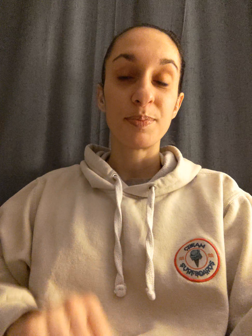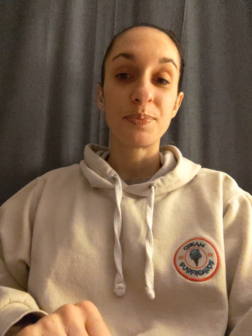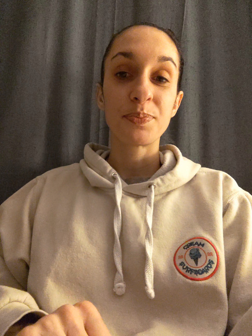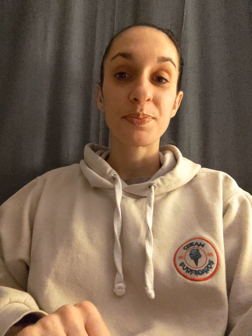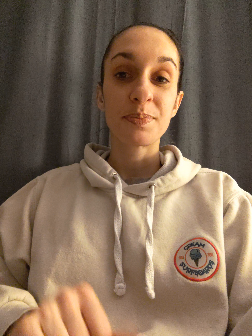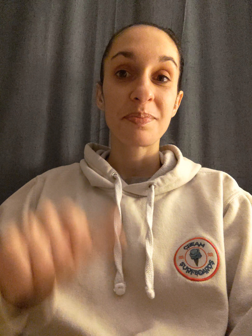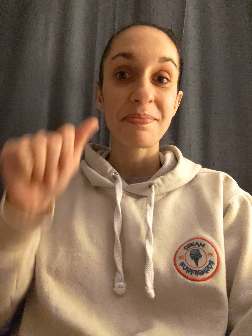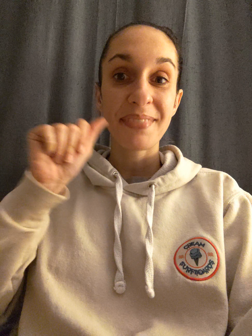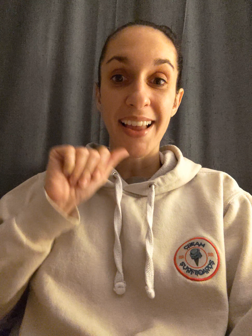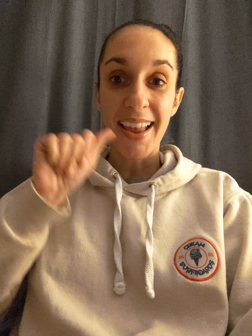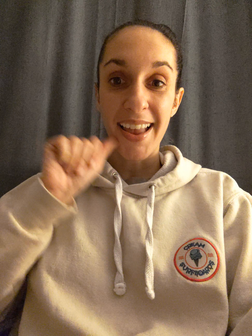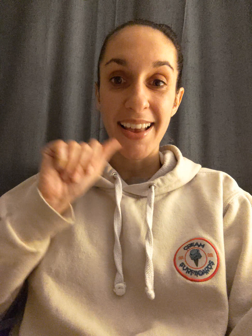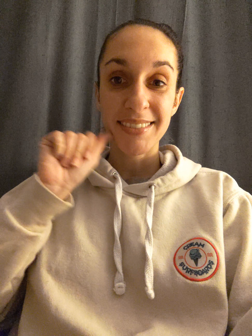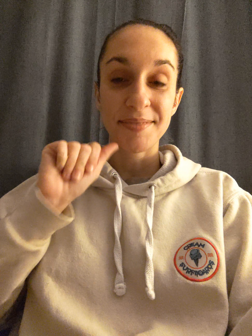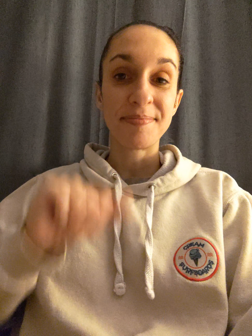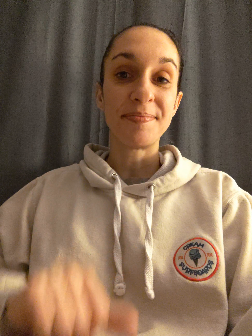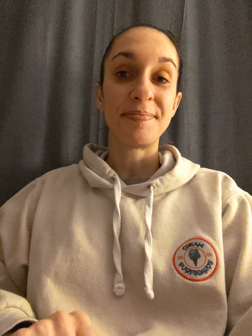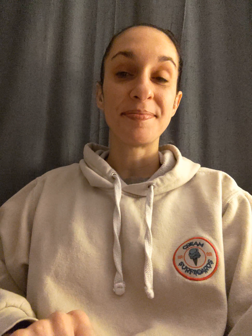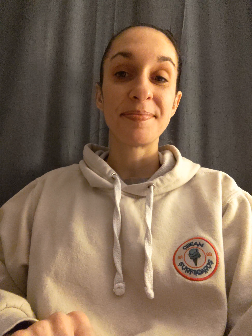aunt